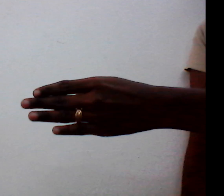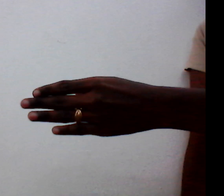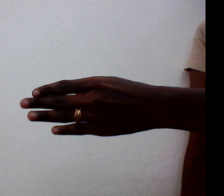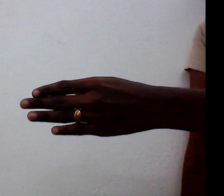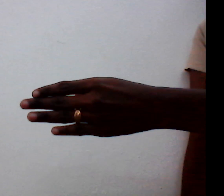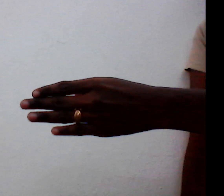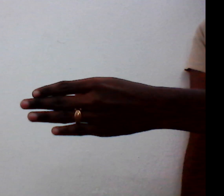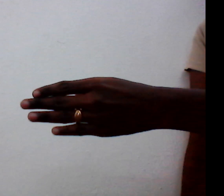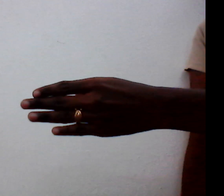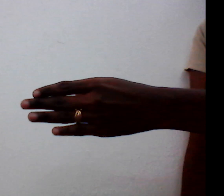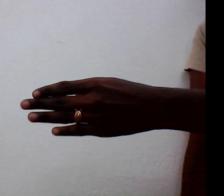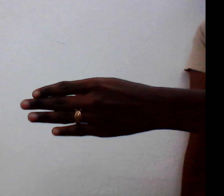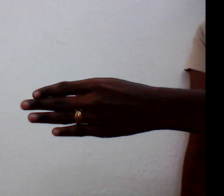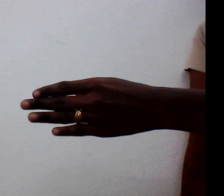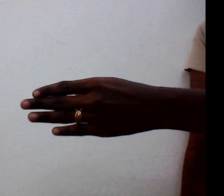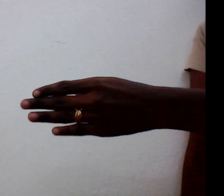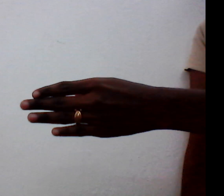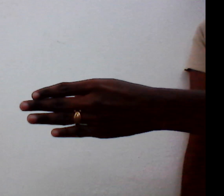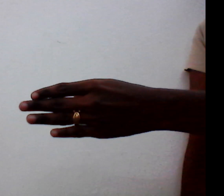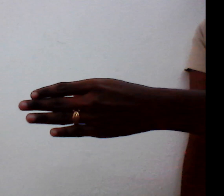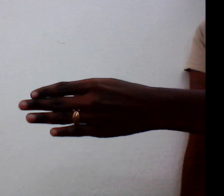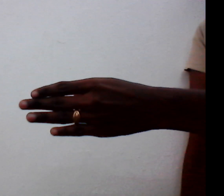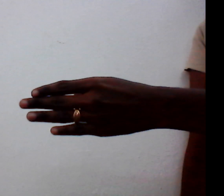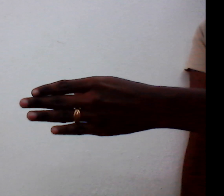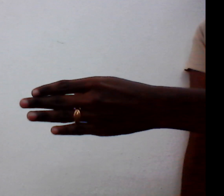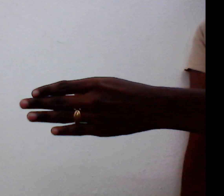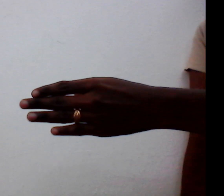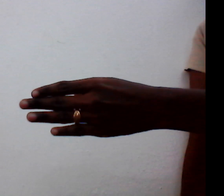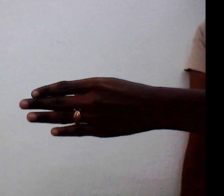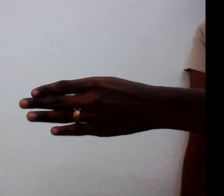അ